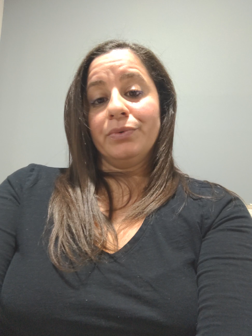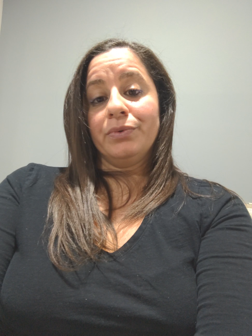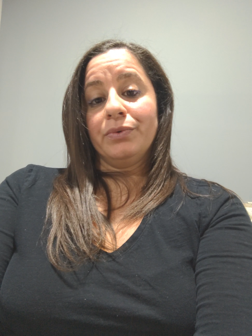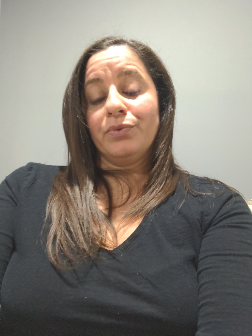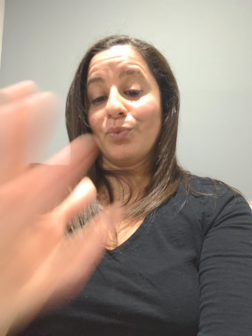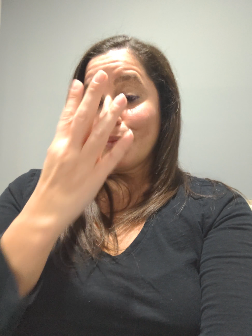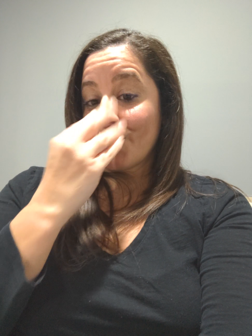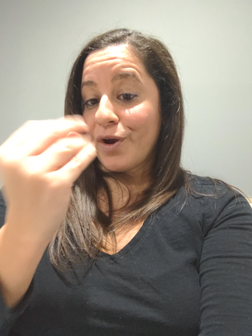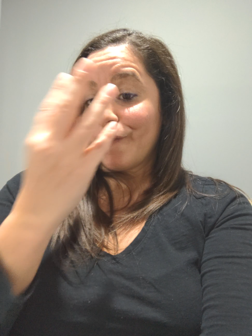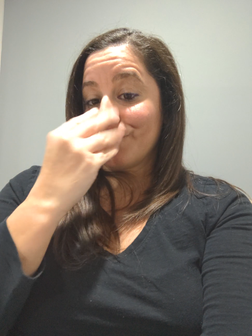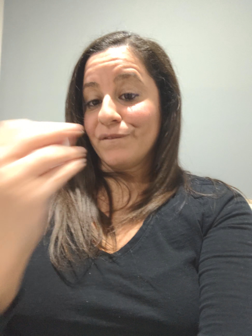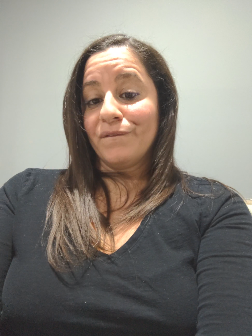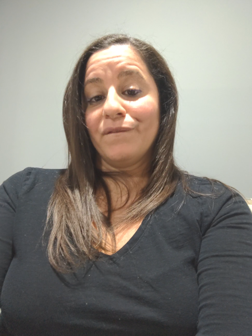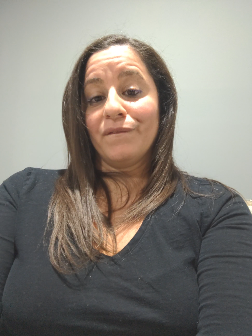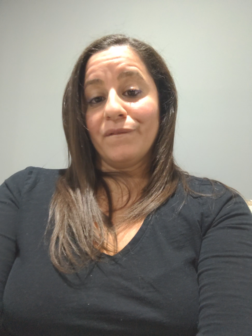wolf